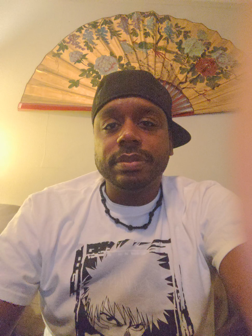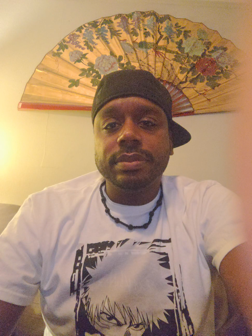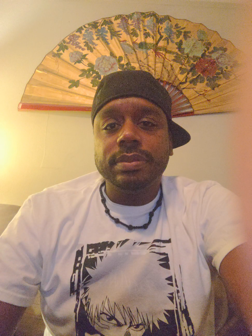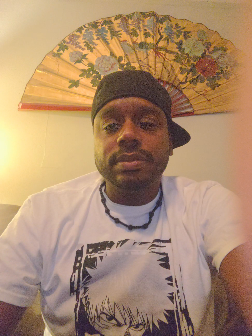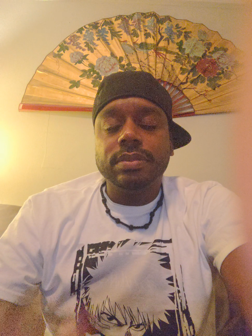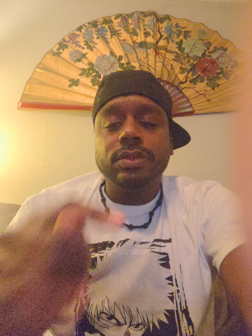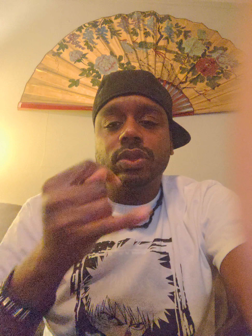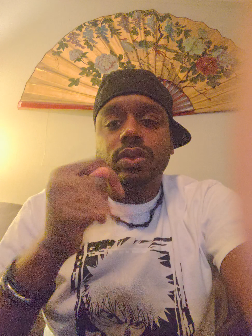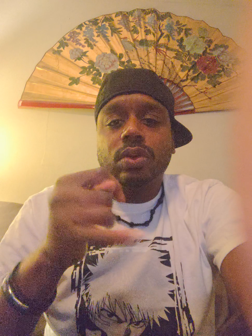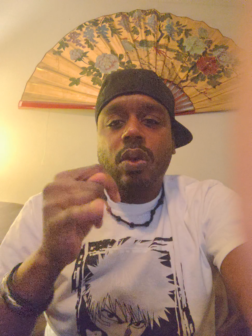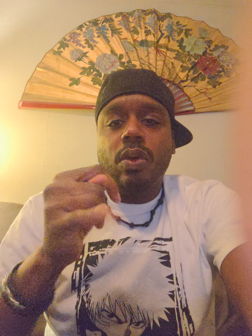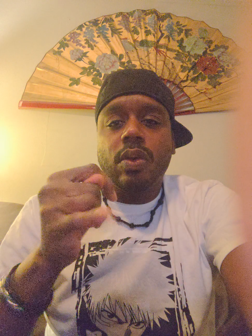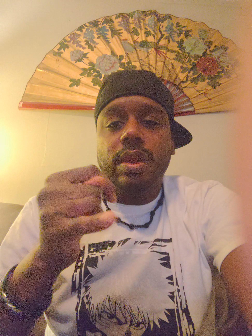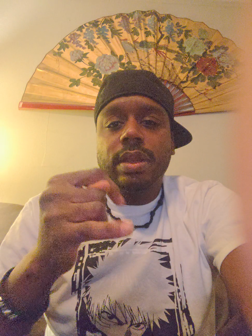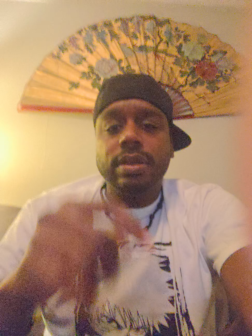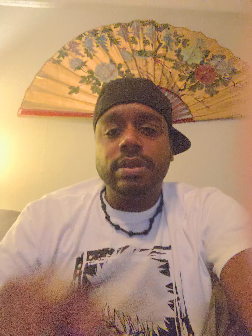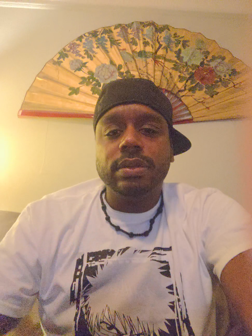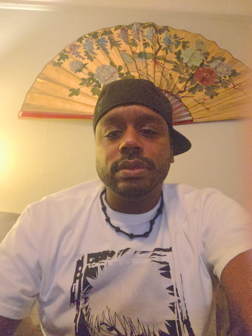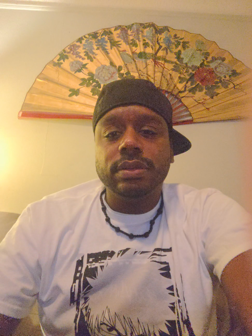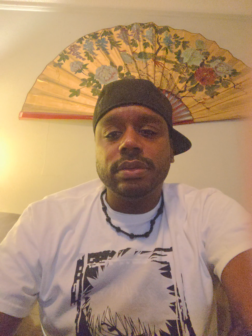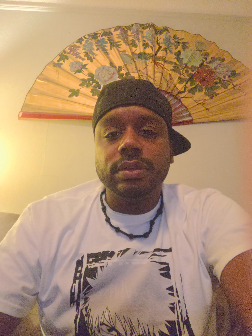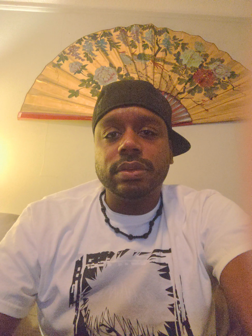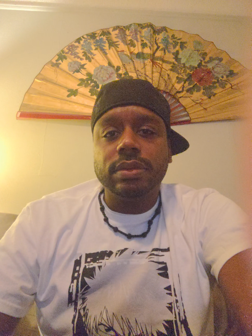toy